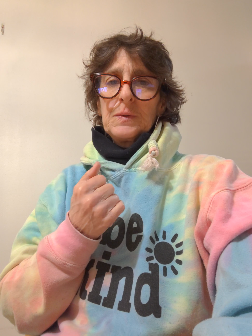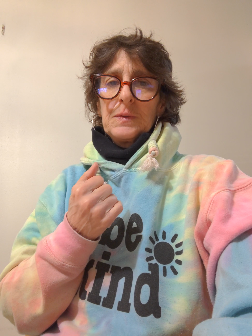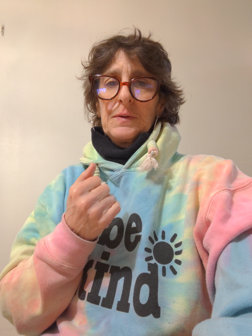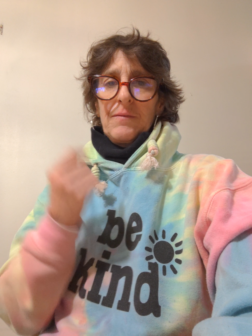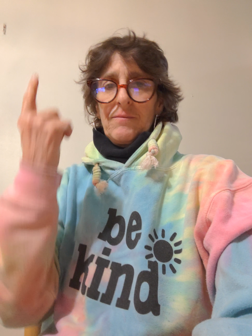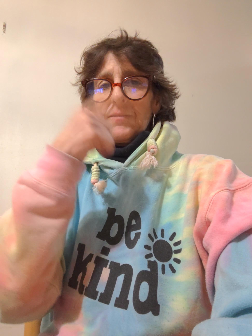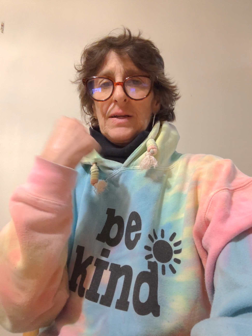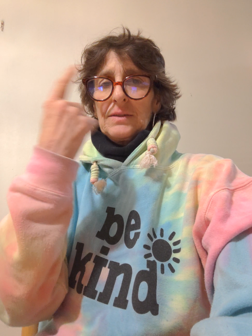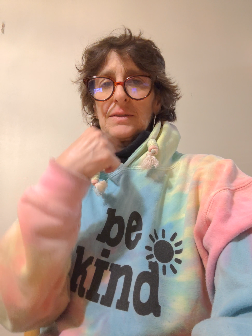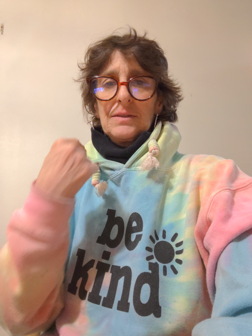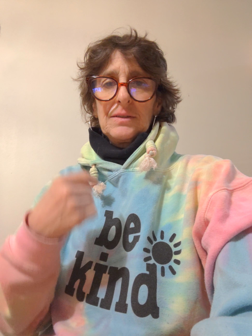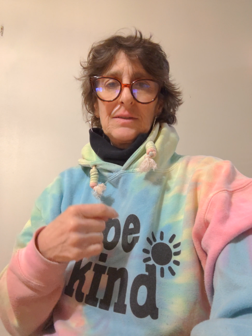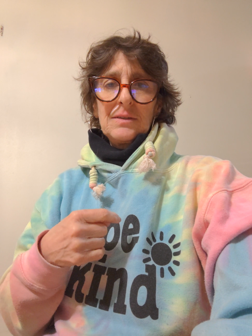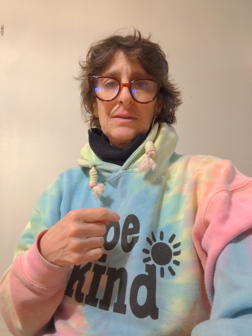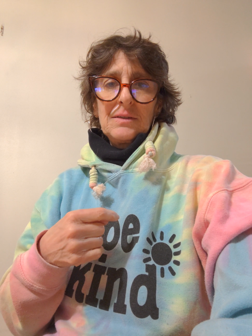face